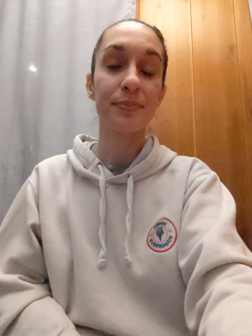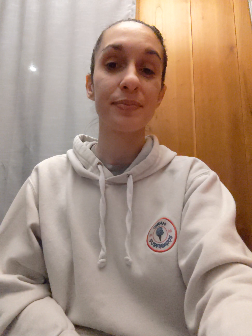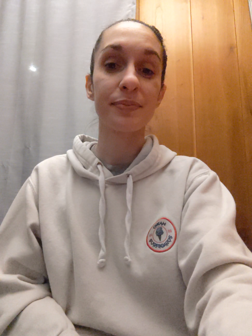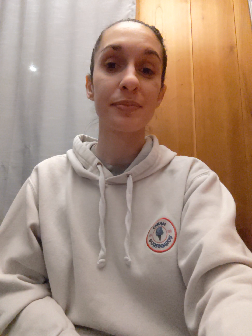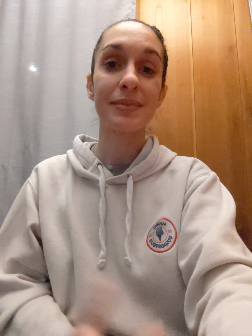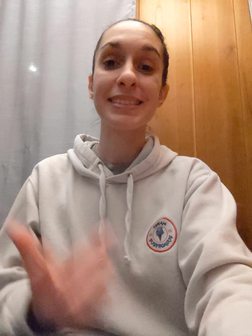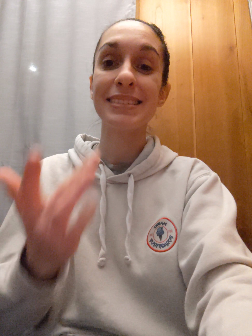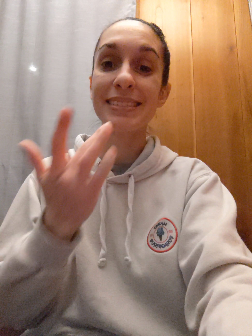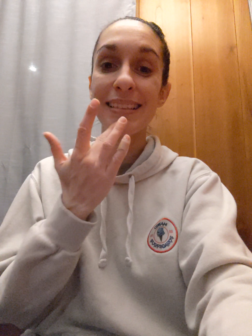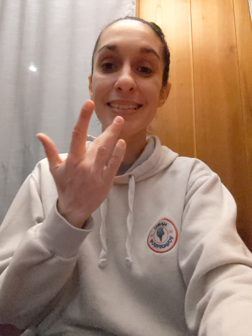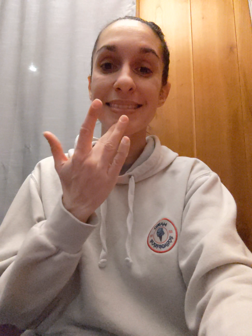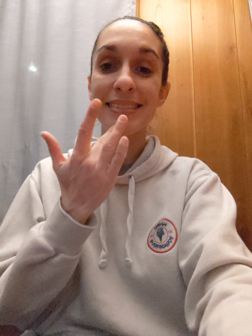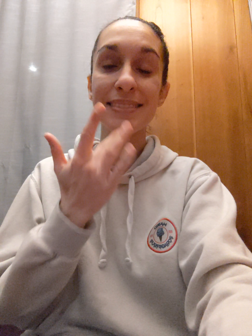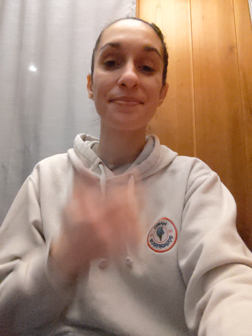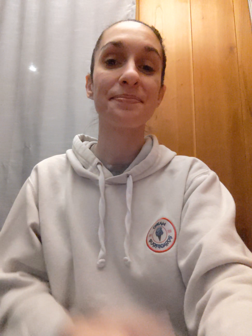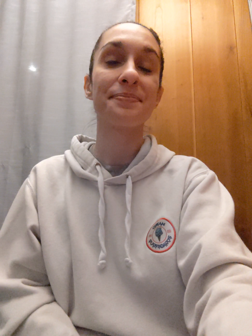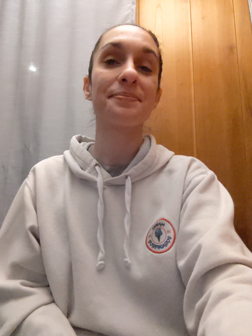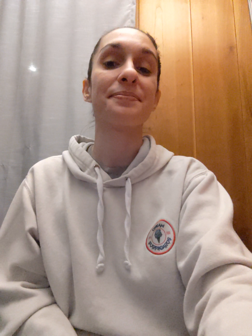taste